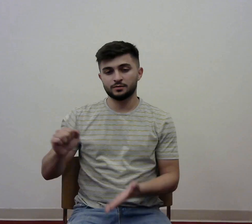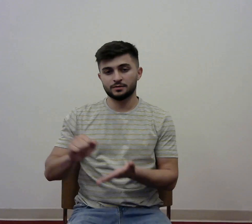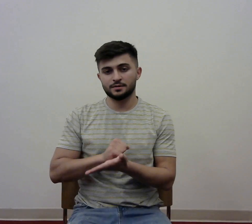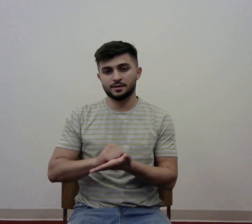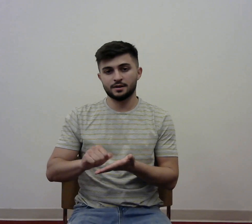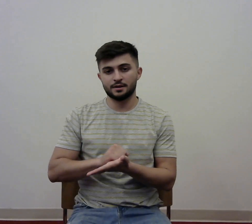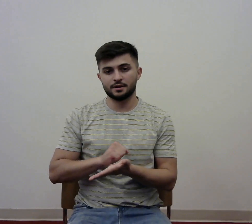sənəd